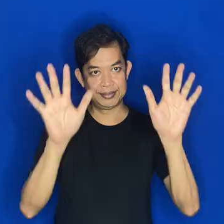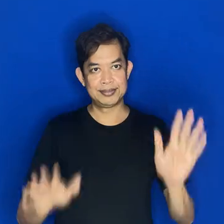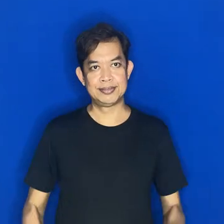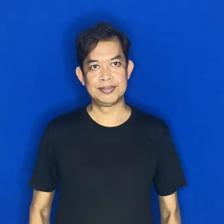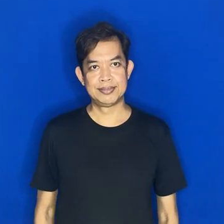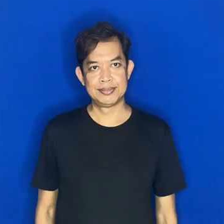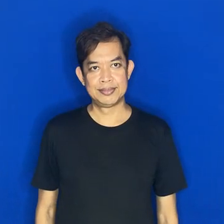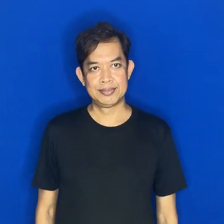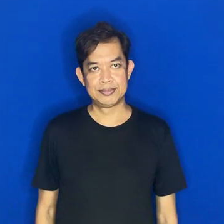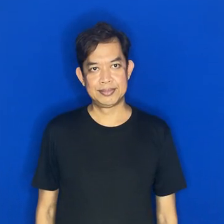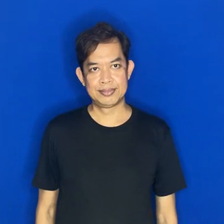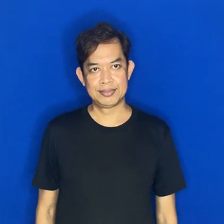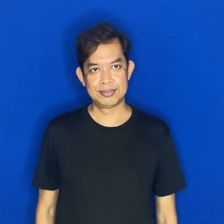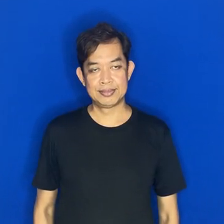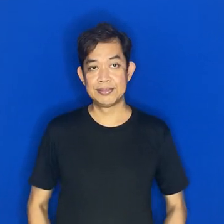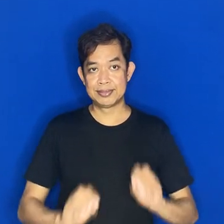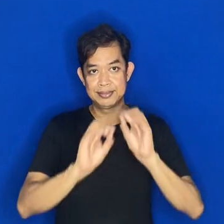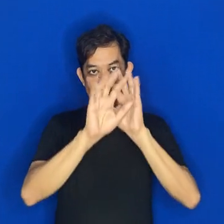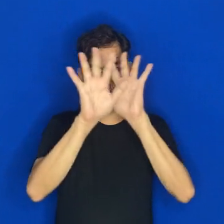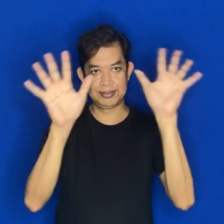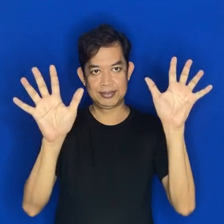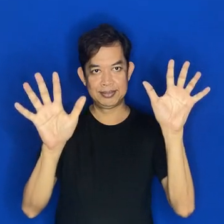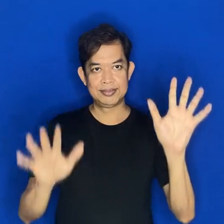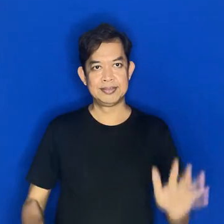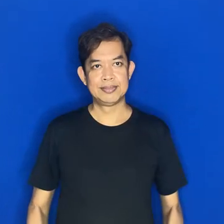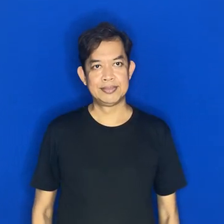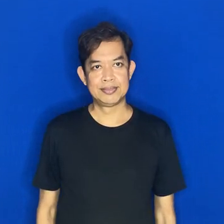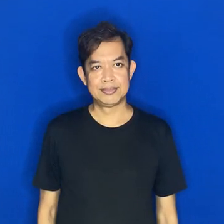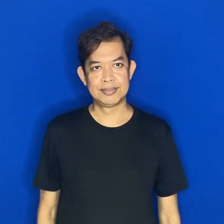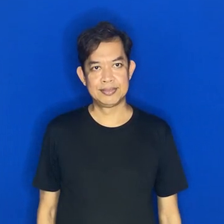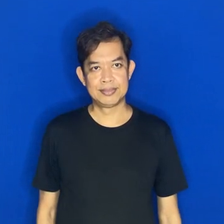light